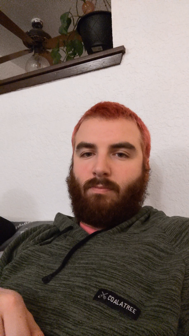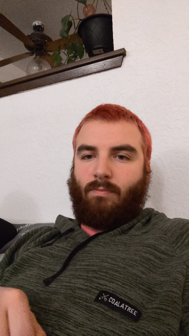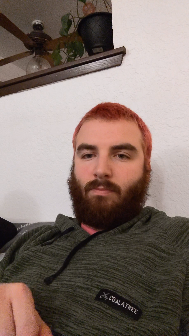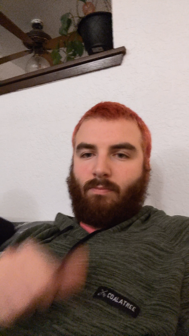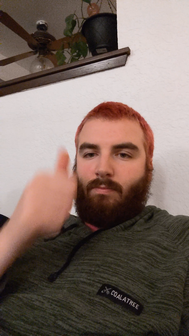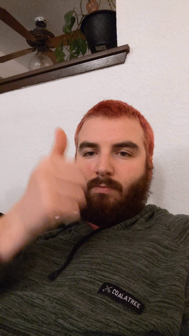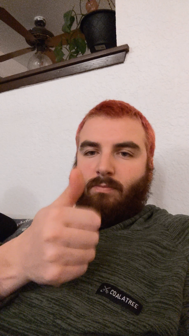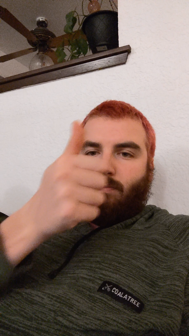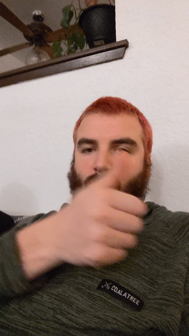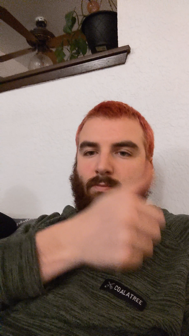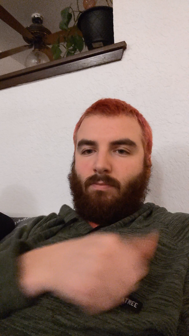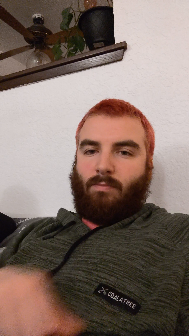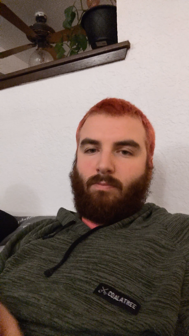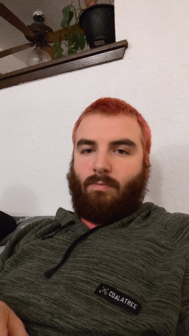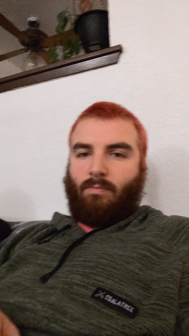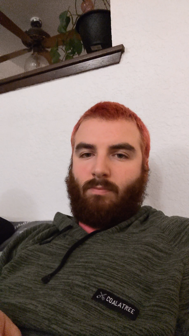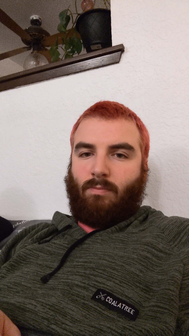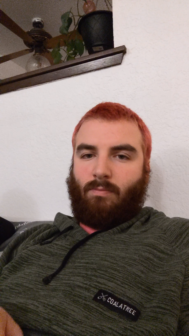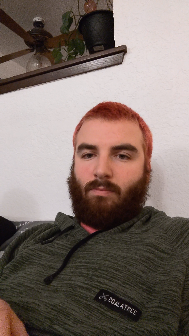each